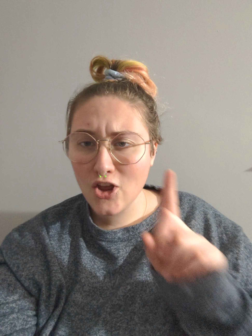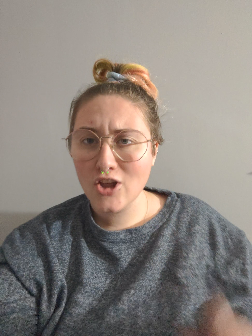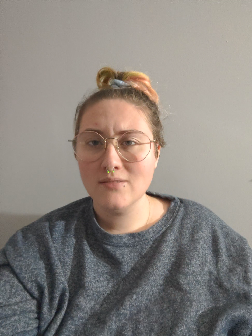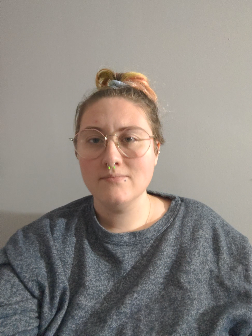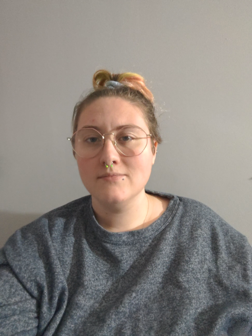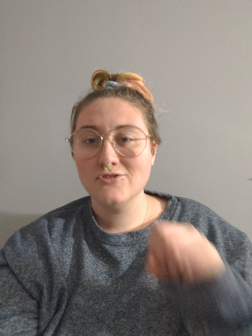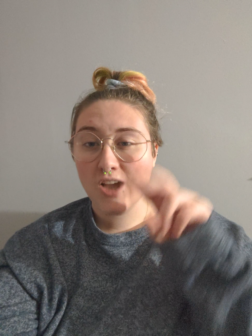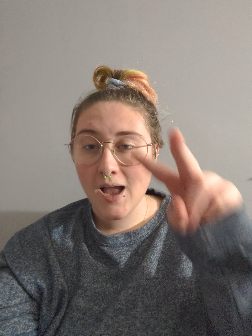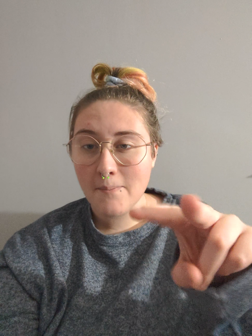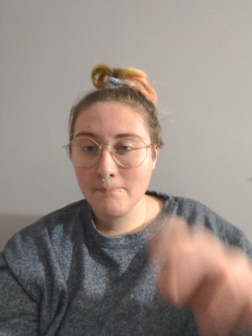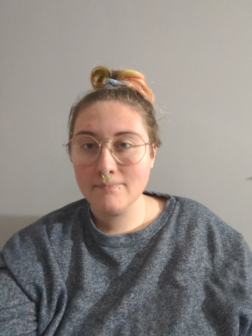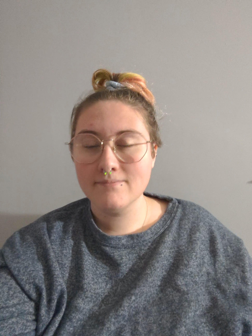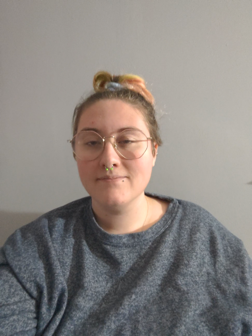jump